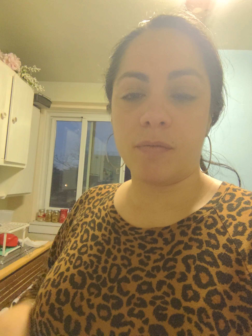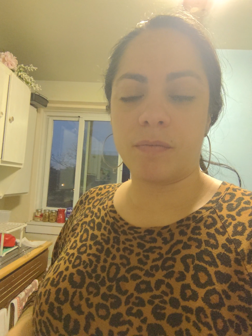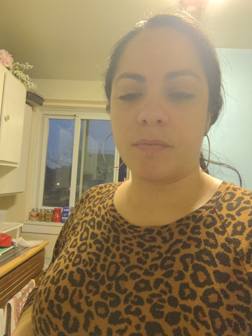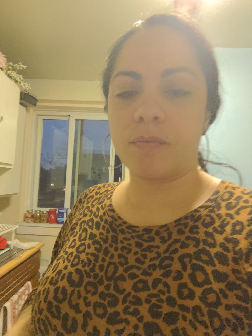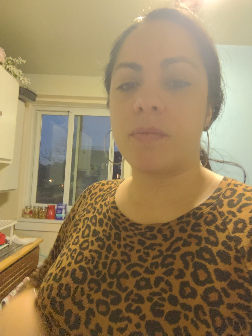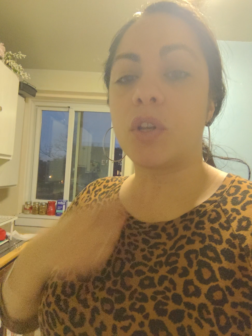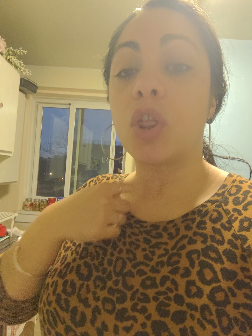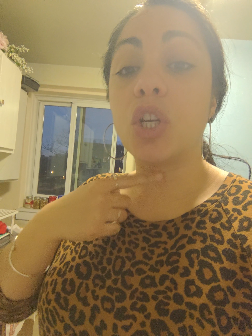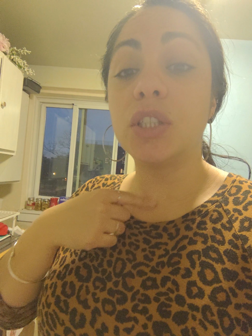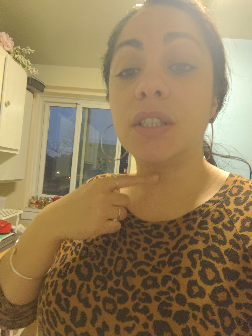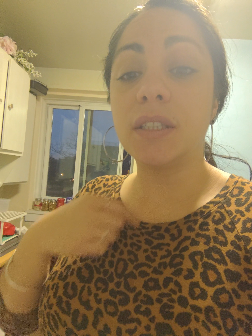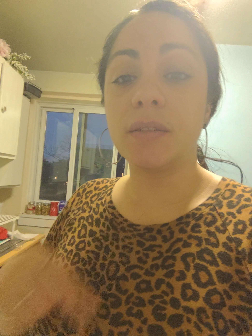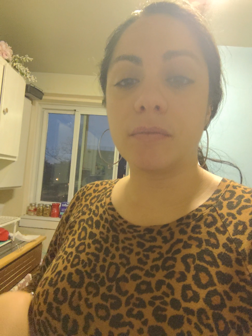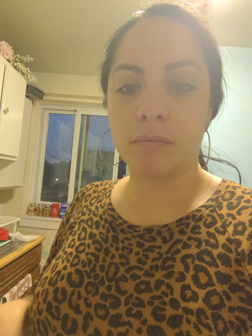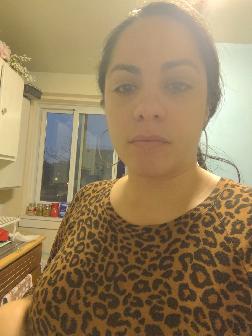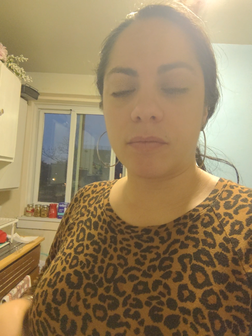thirsty